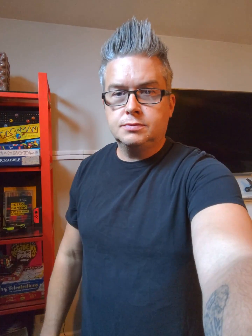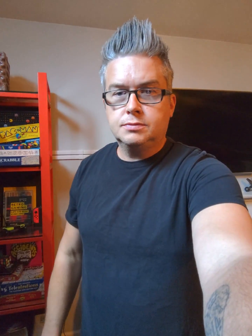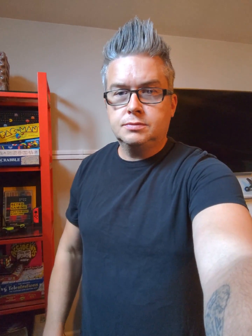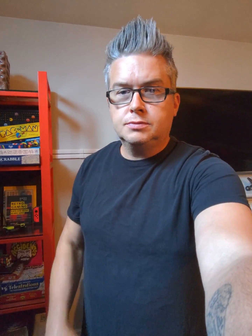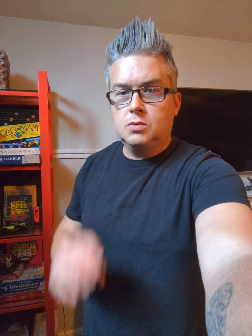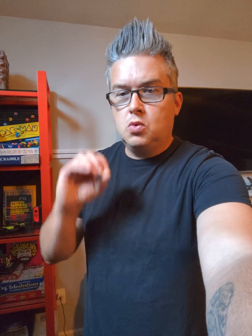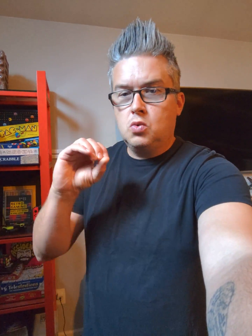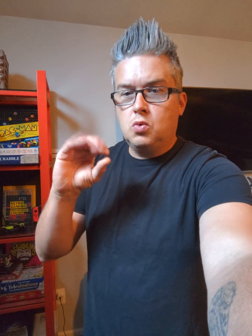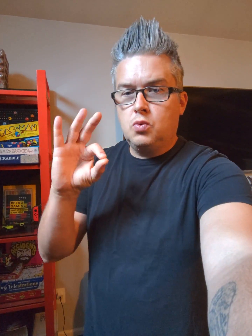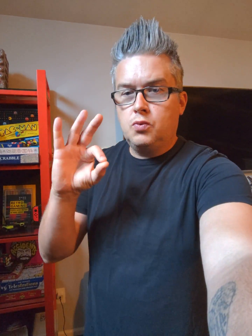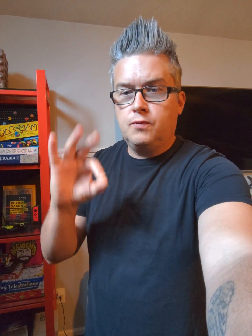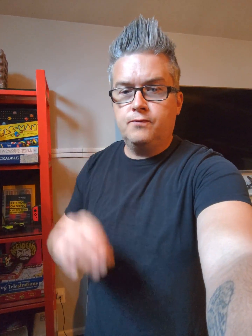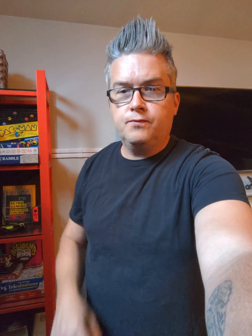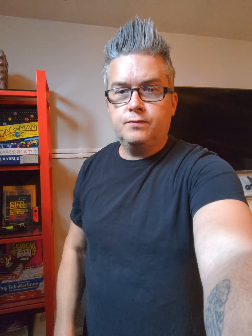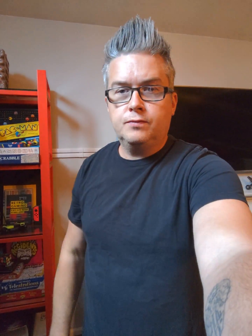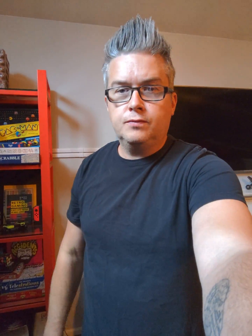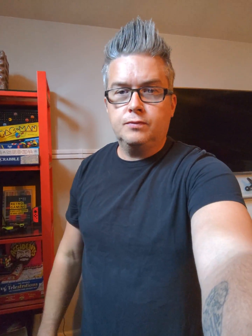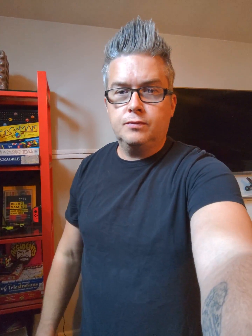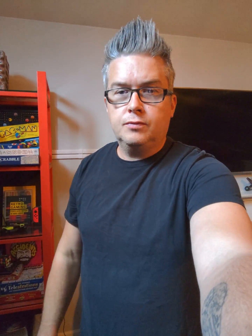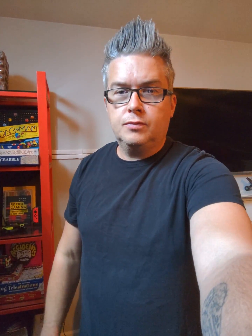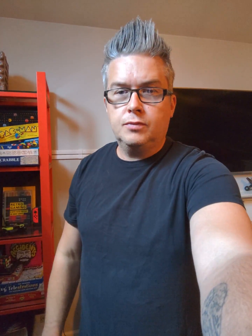of